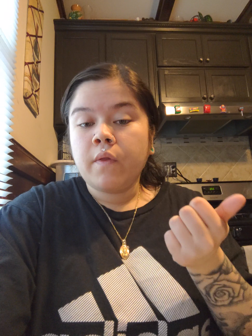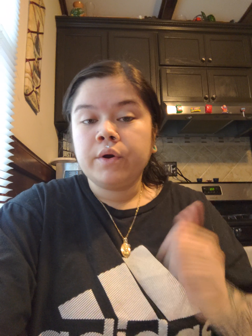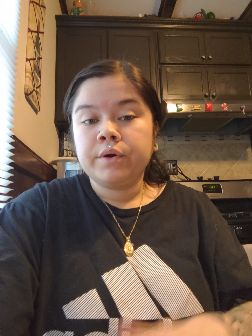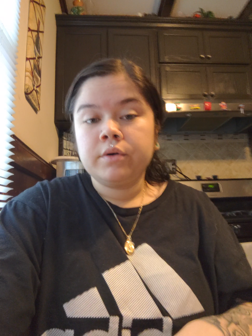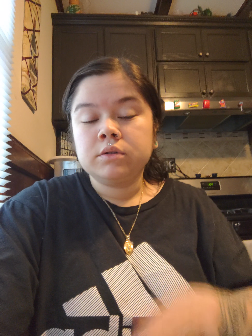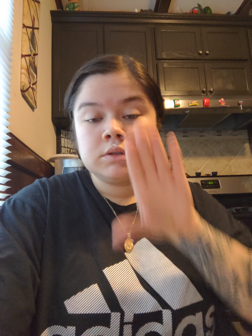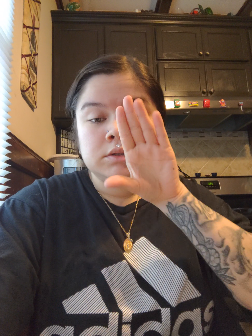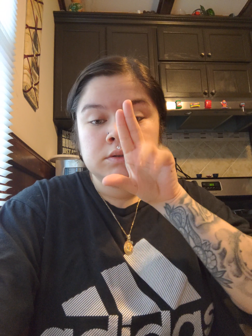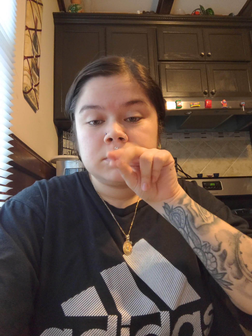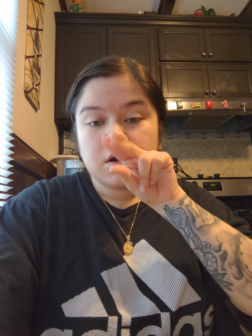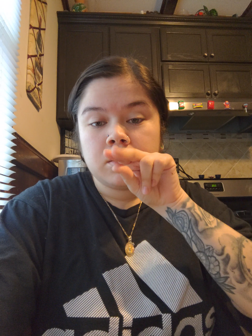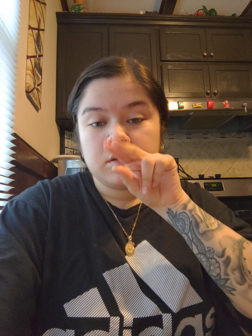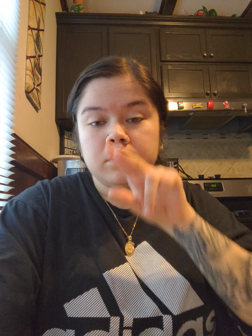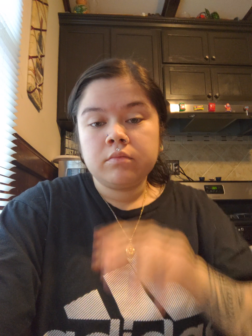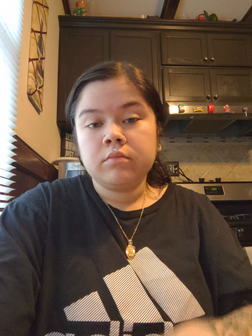duck